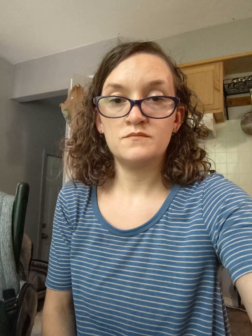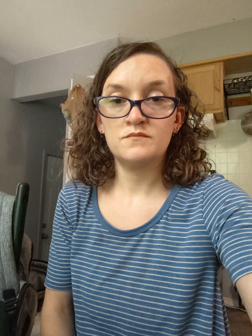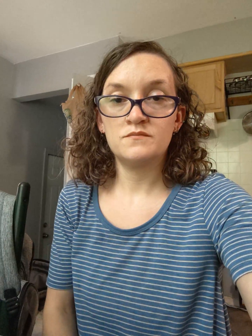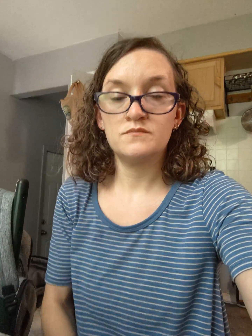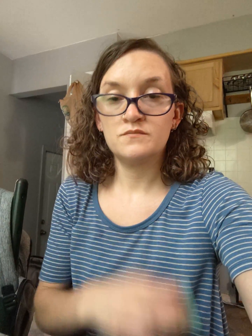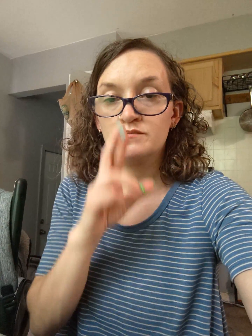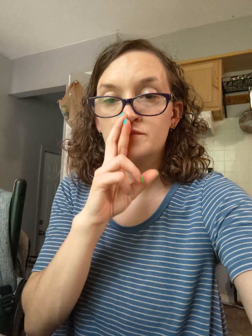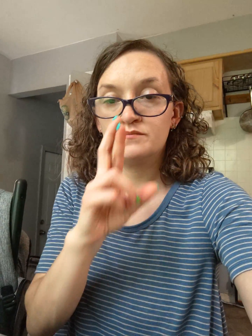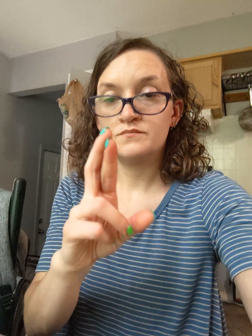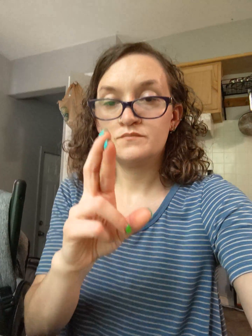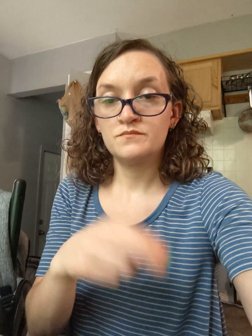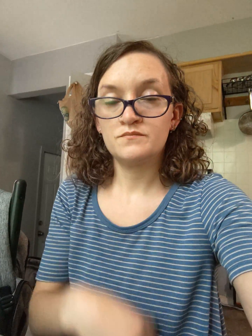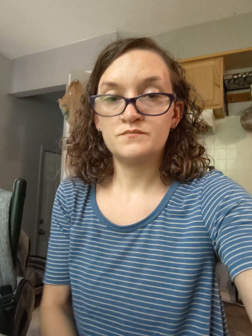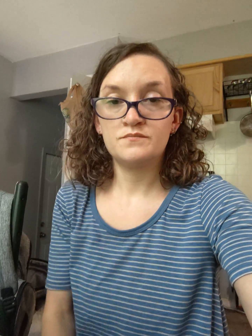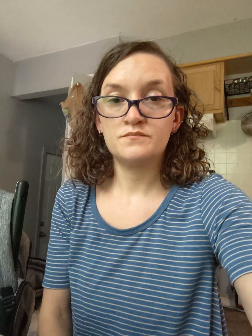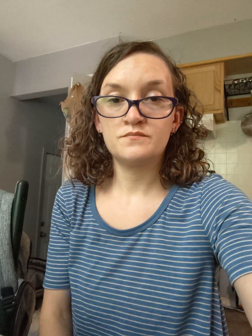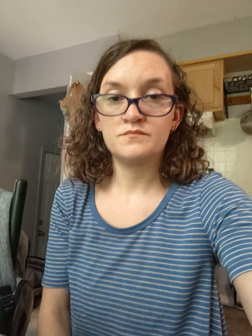are